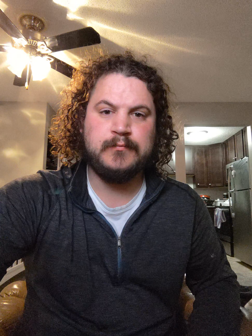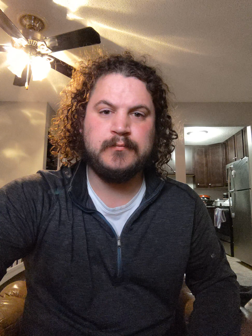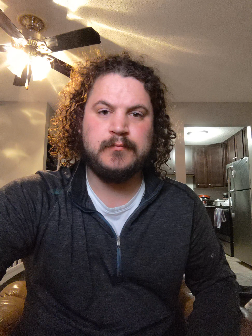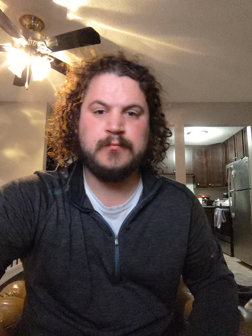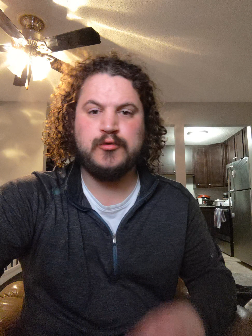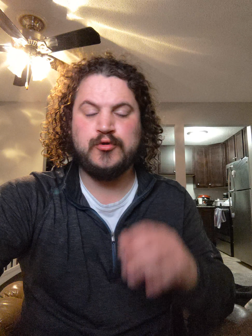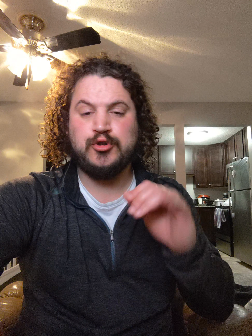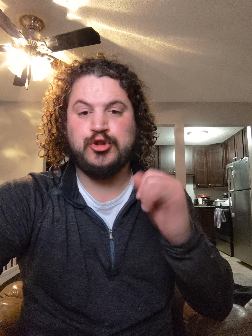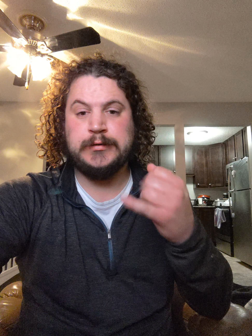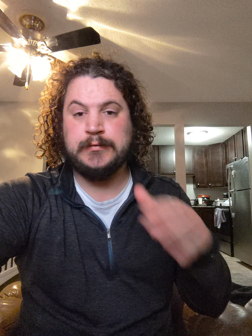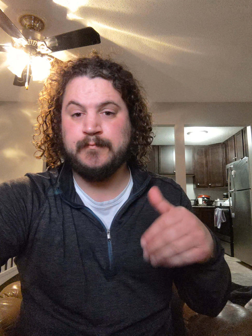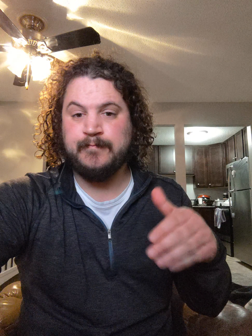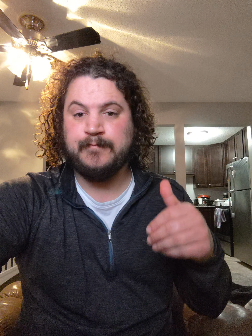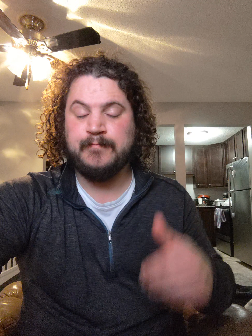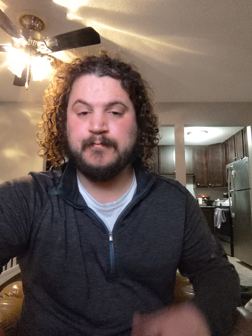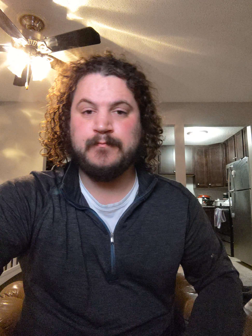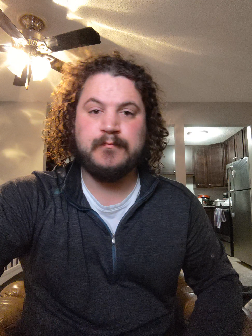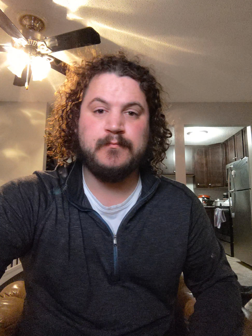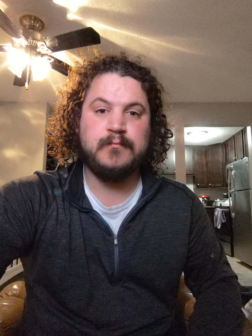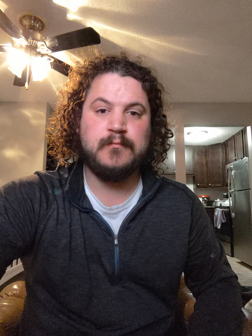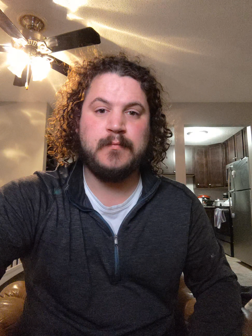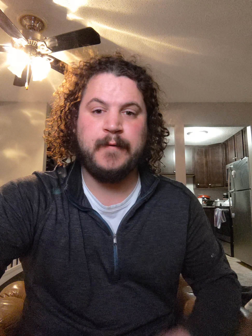jeans